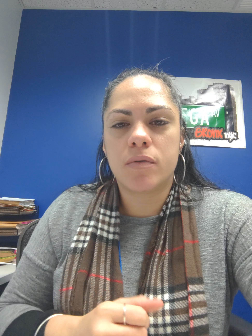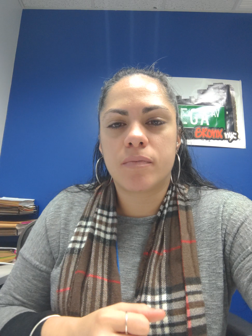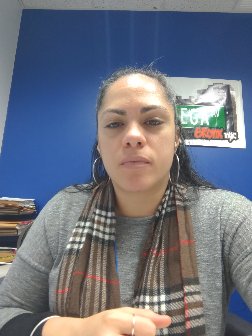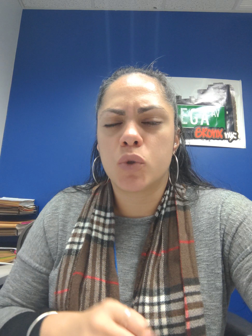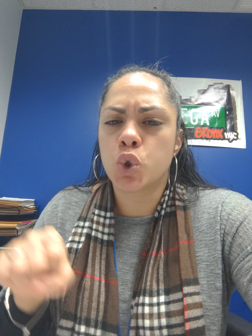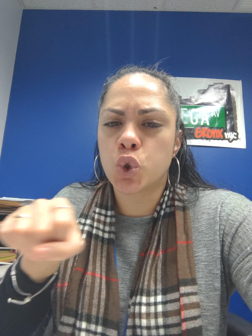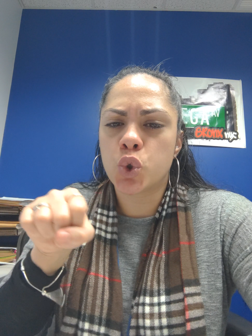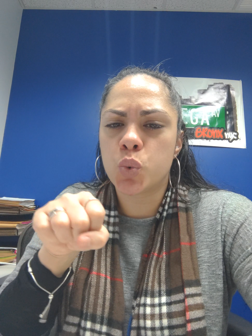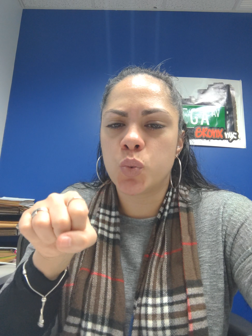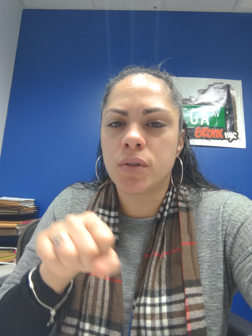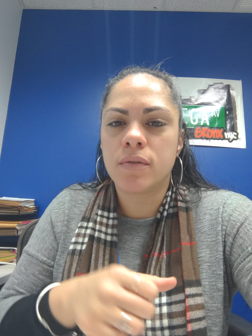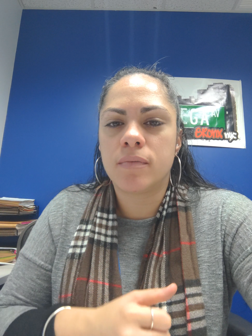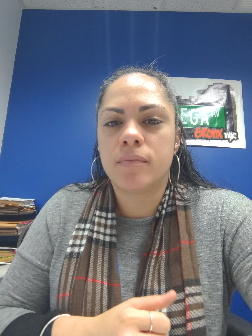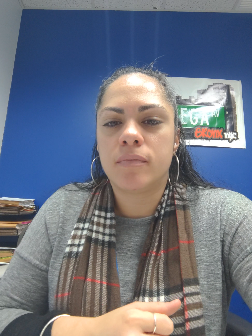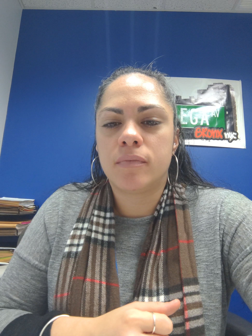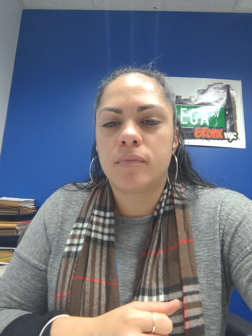shoe